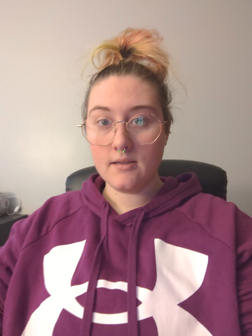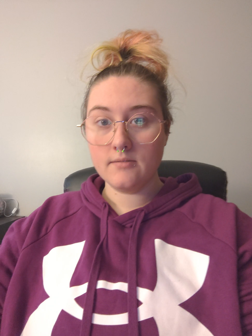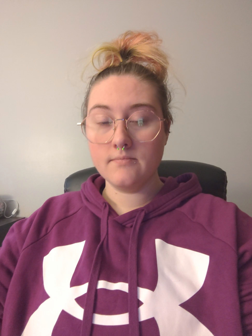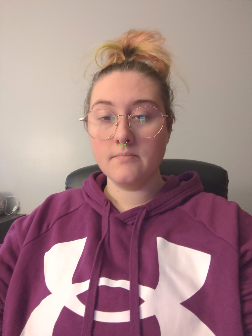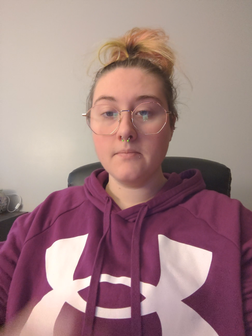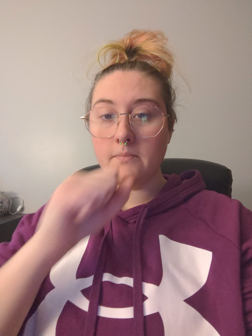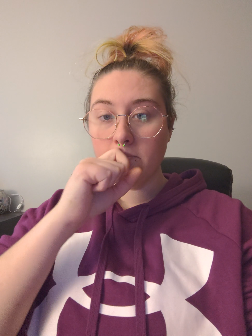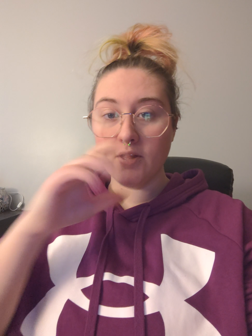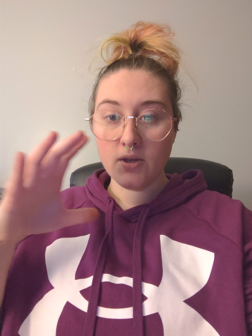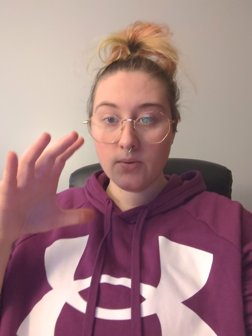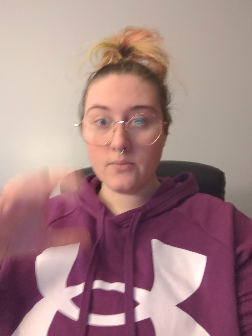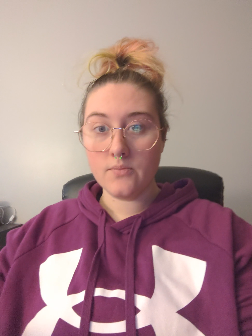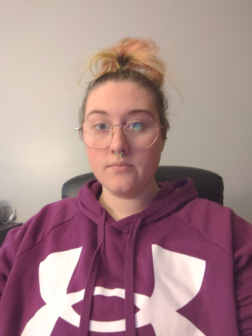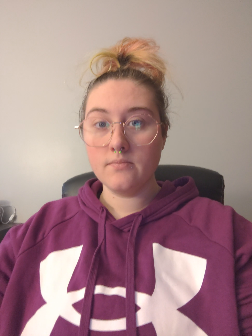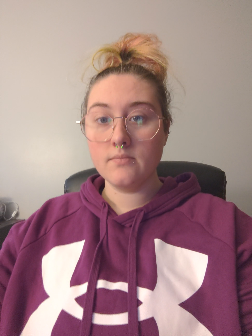balloon